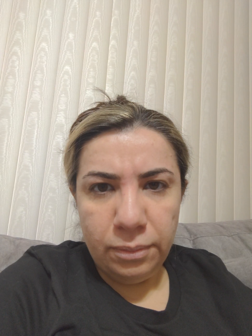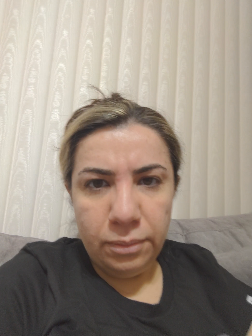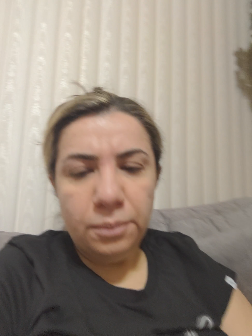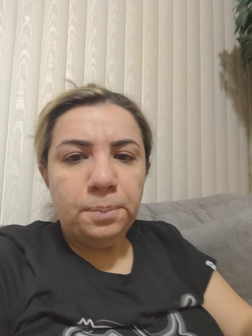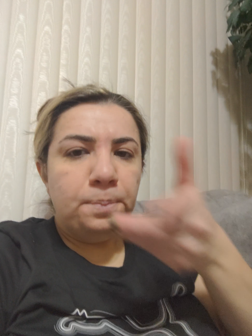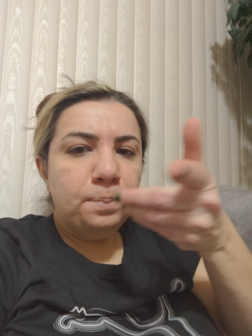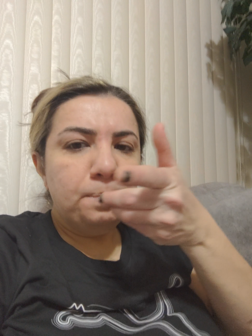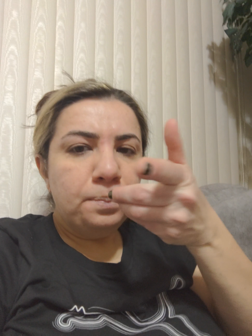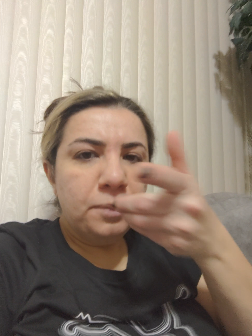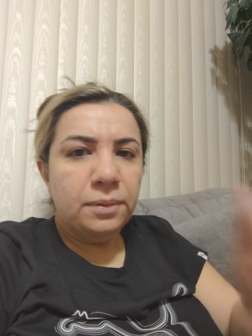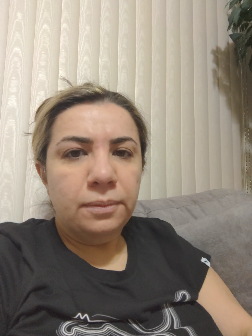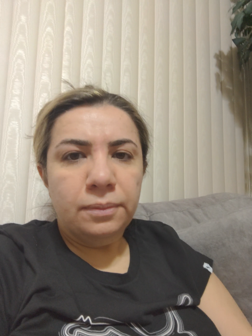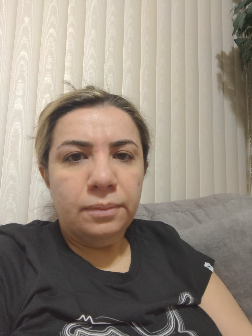pizza